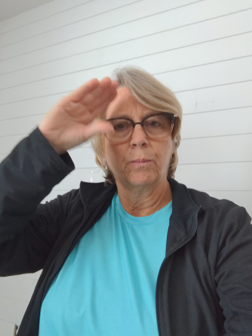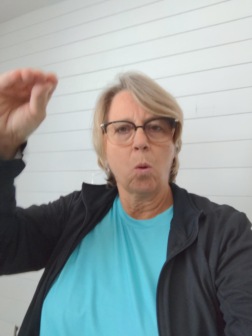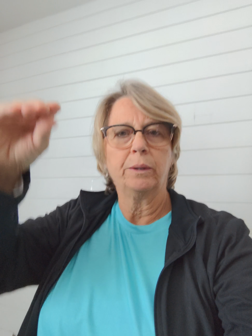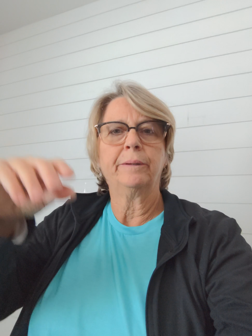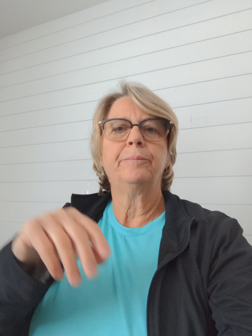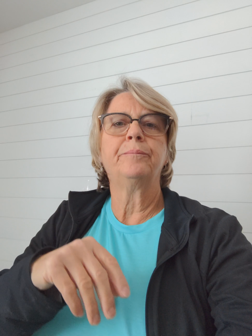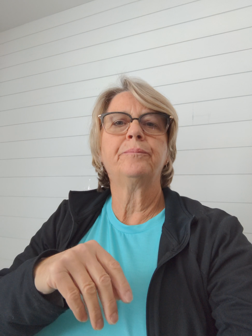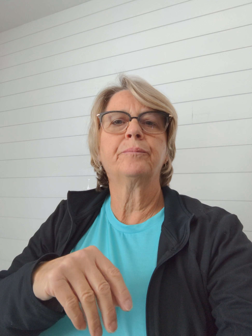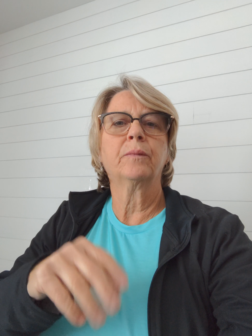cowboy